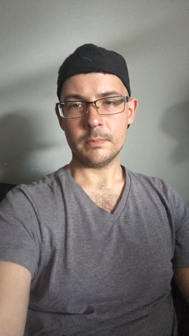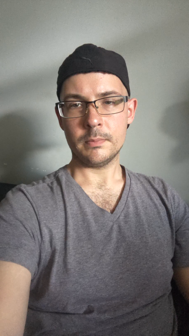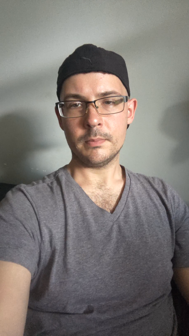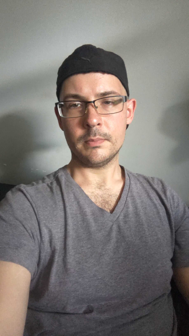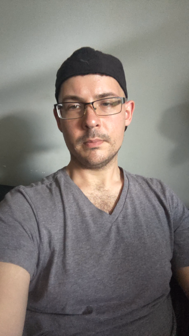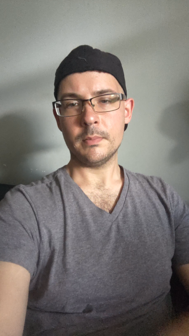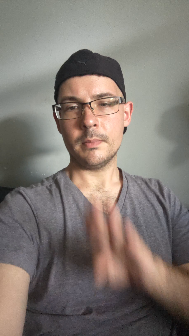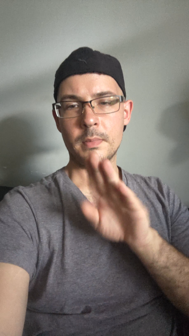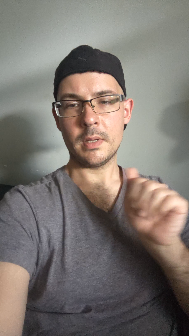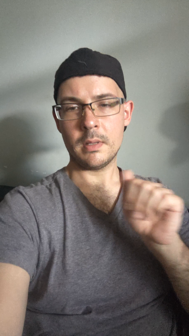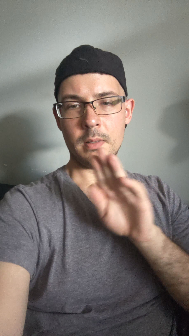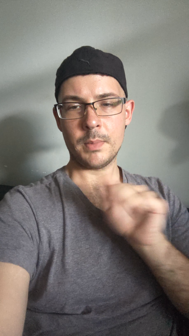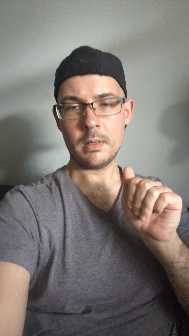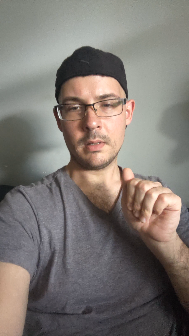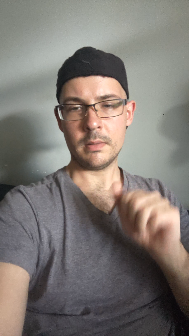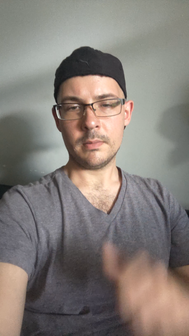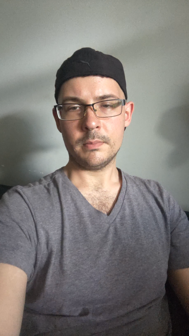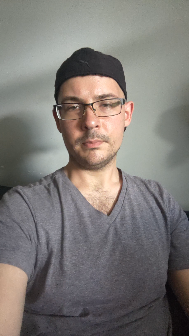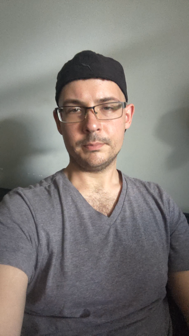baa baa